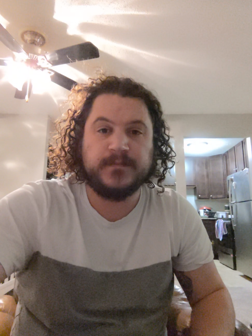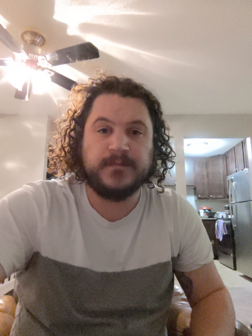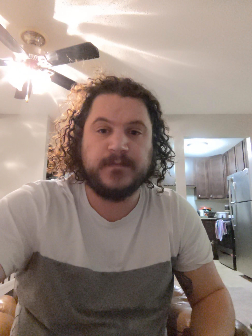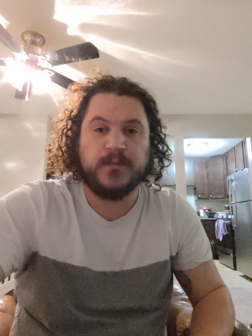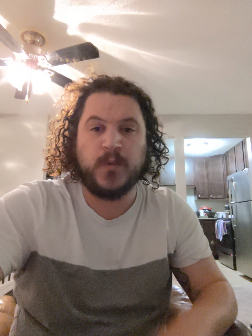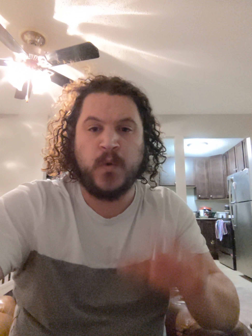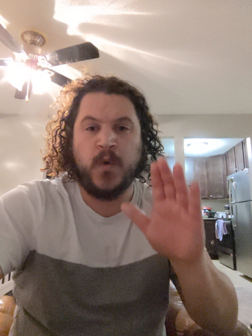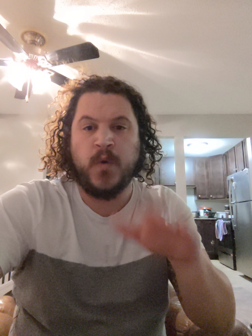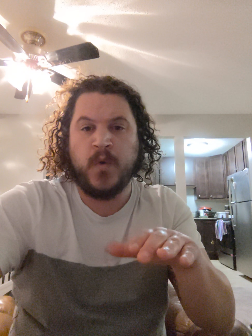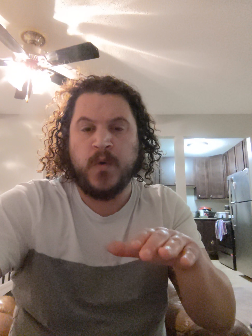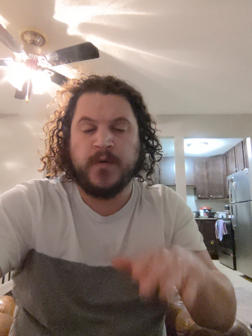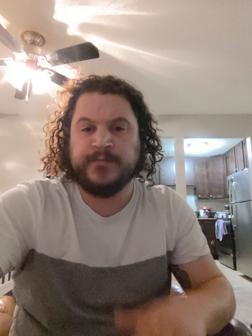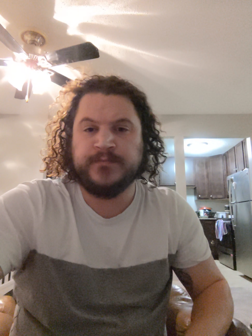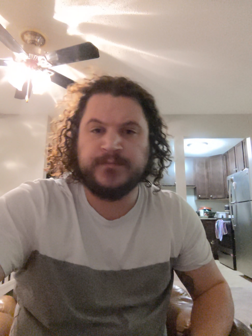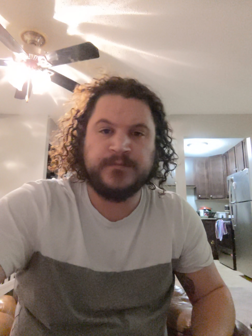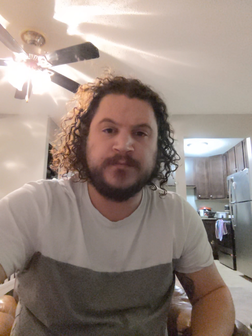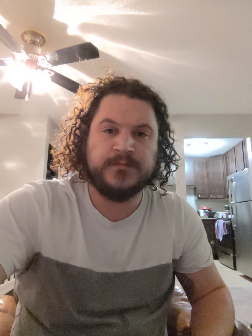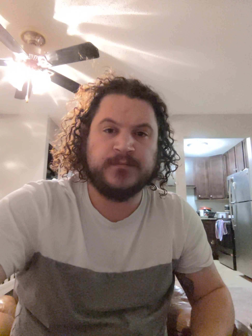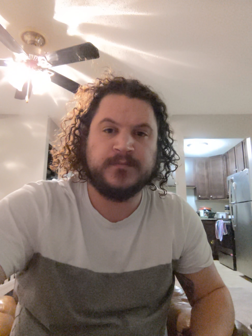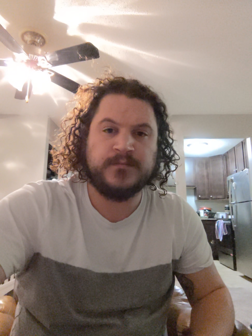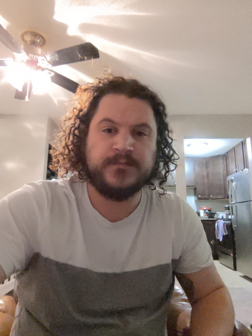on